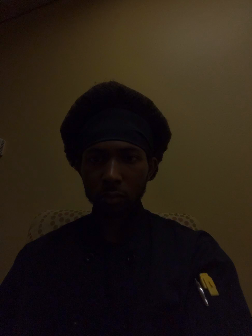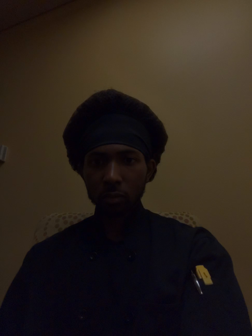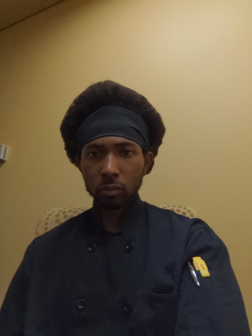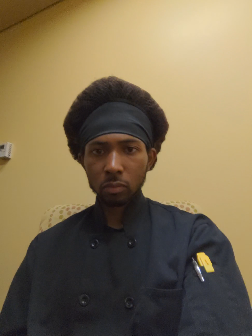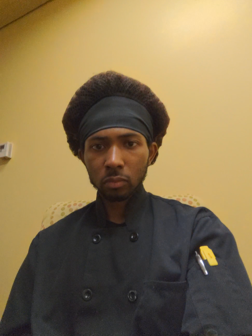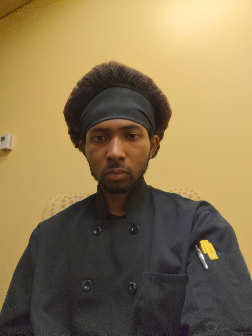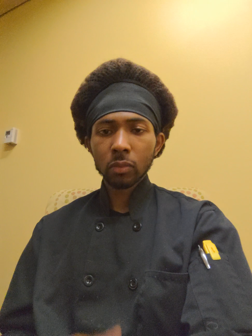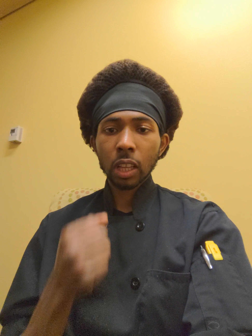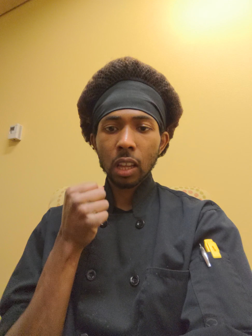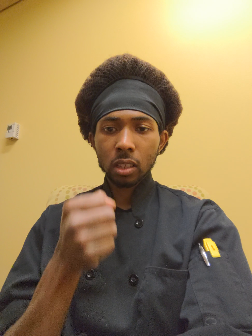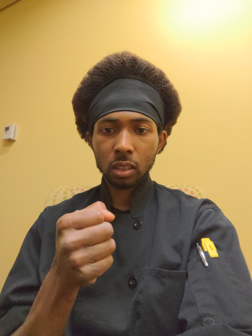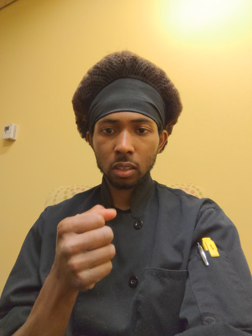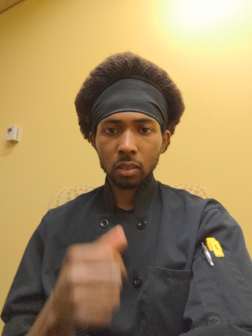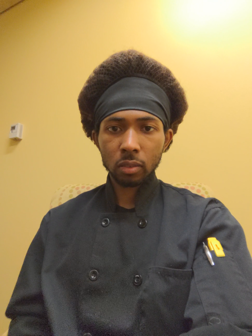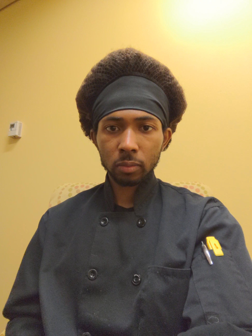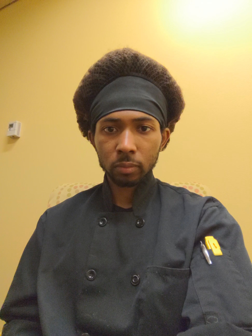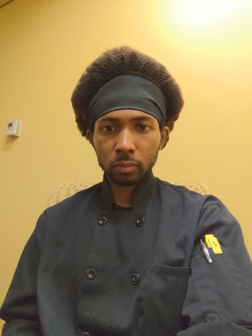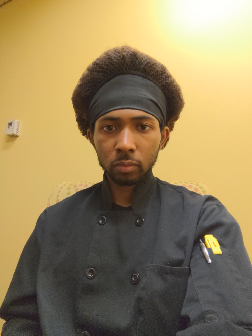hit